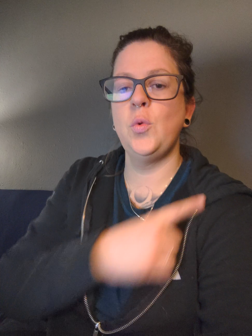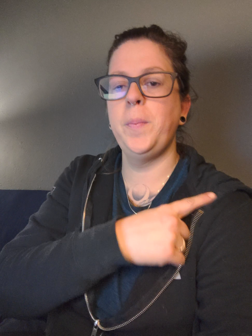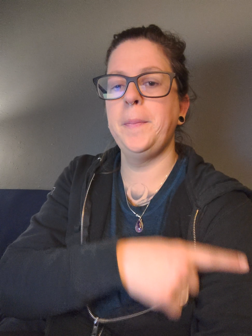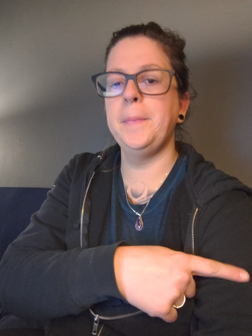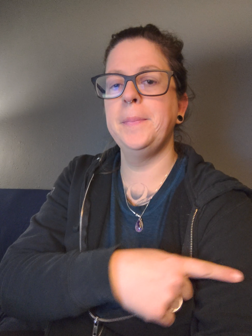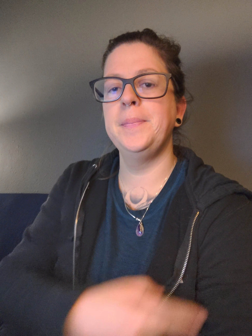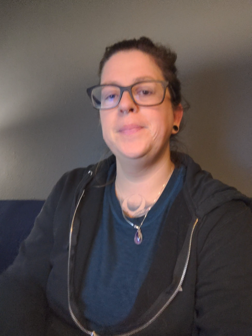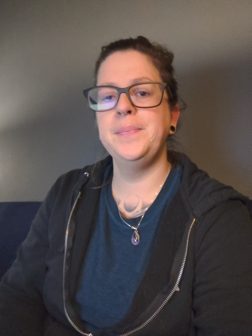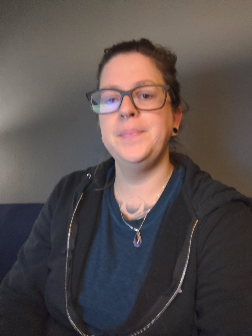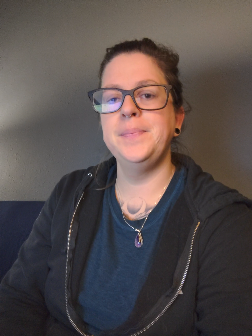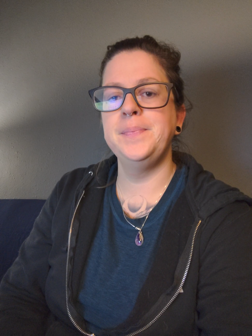arm